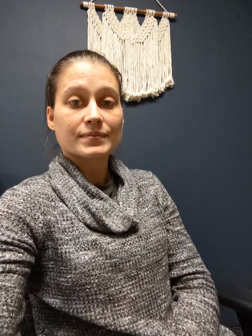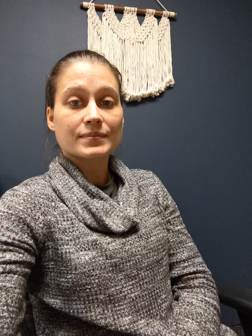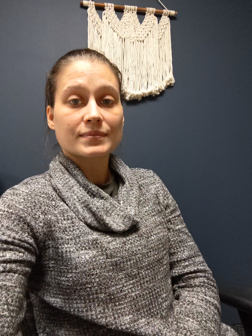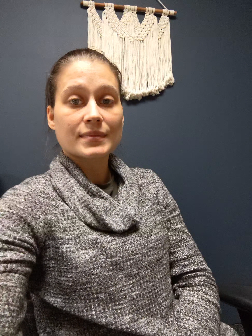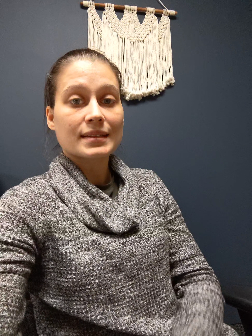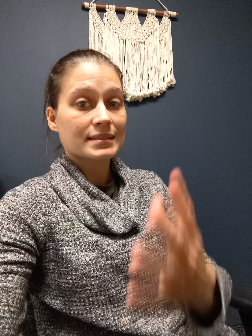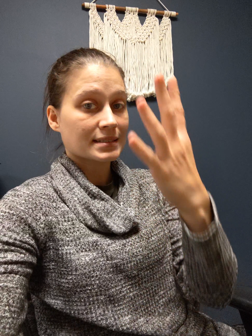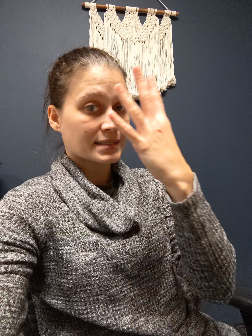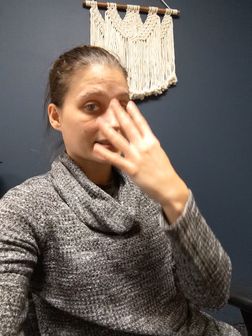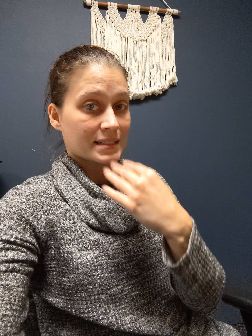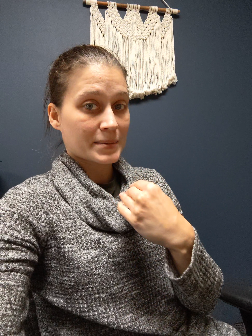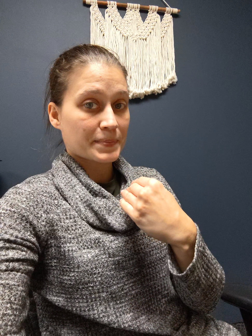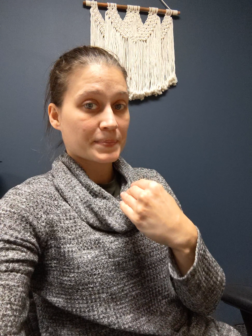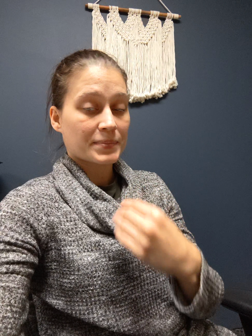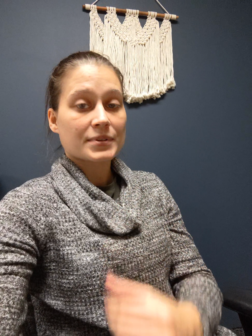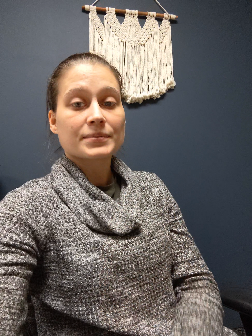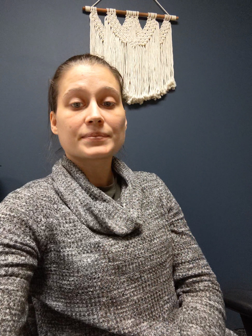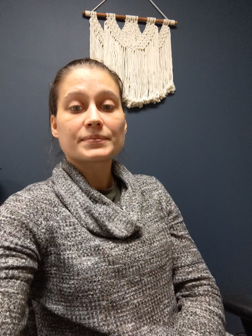sleep